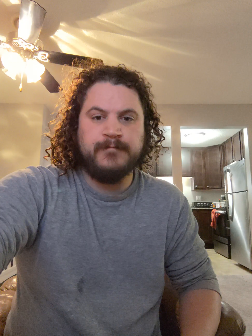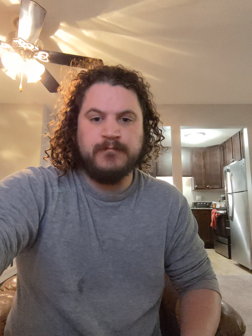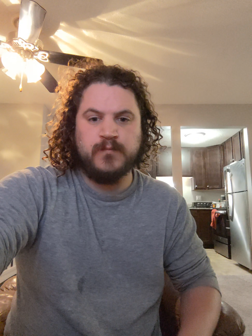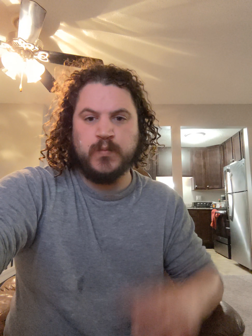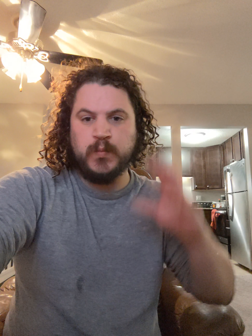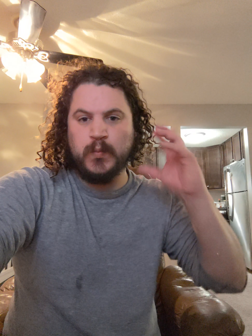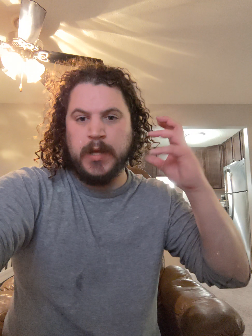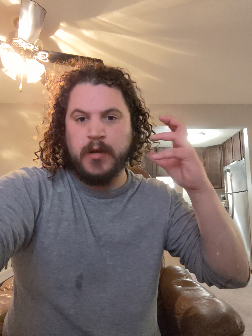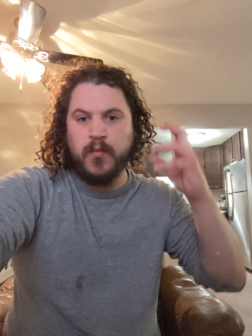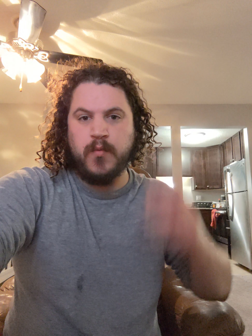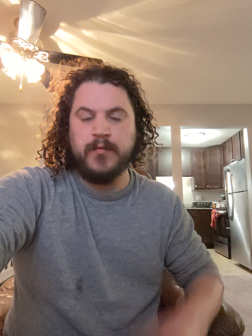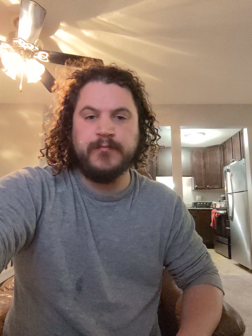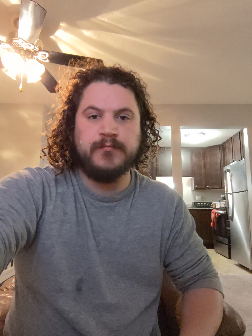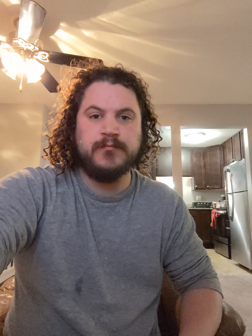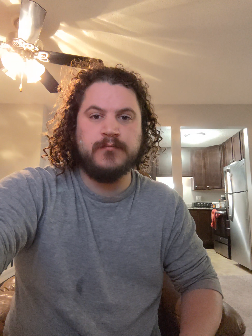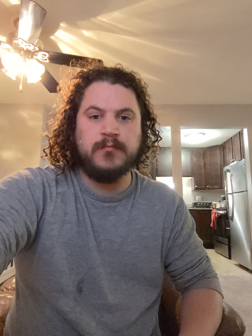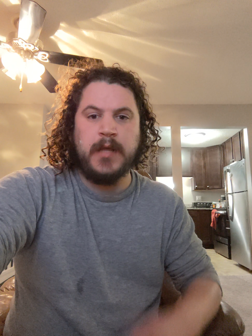radio